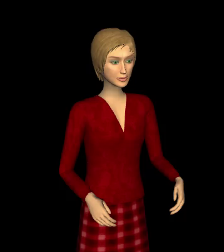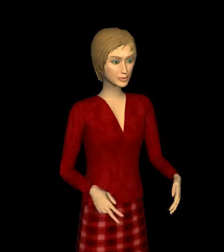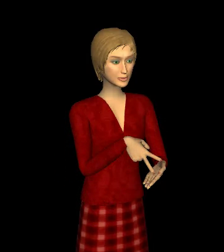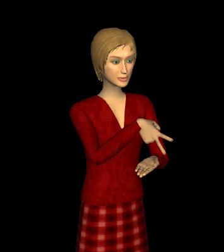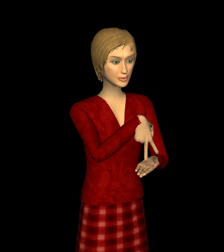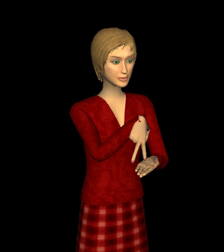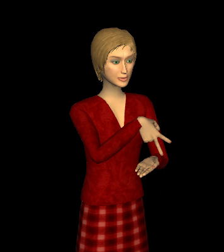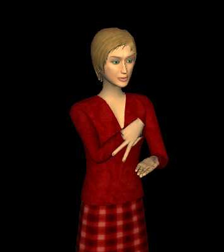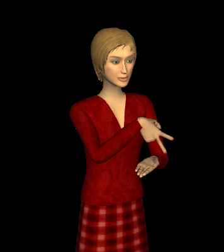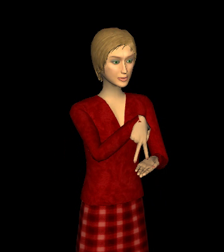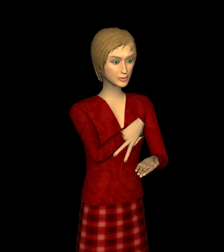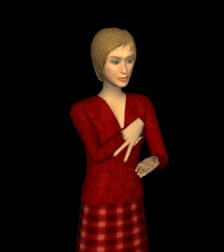رقص